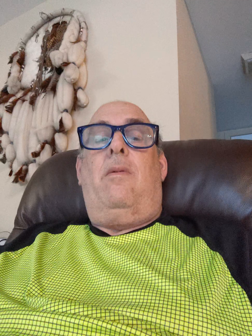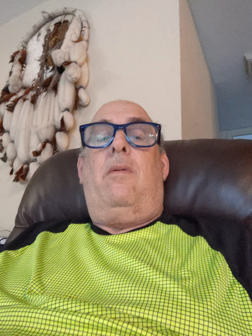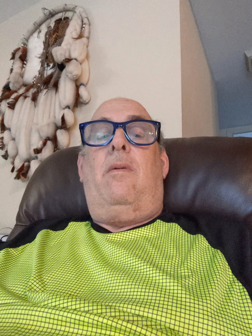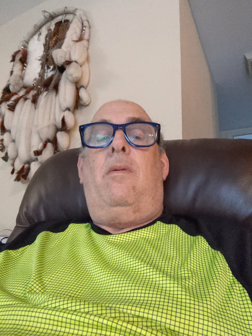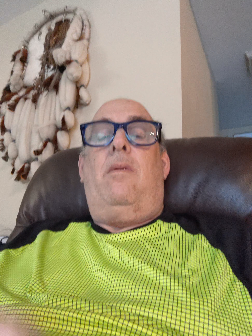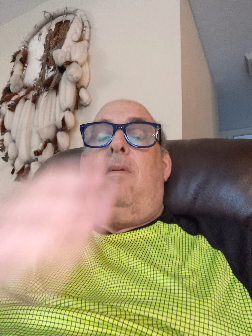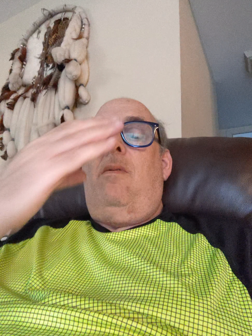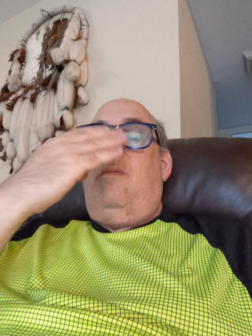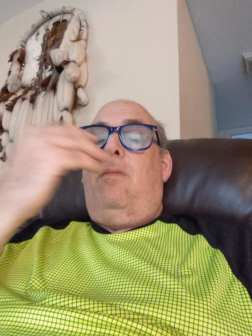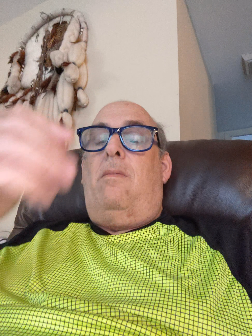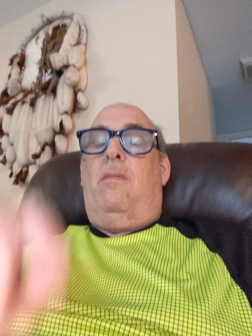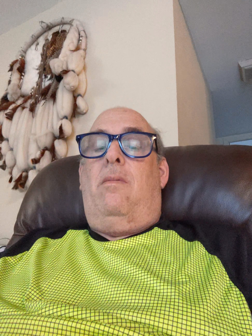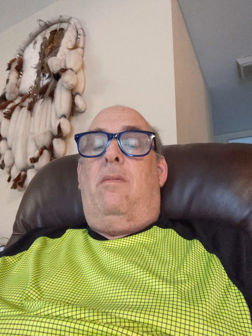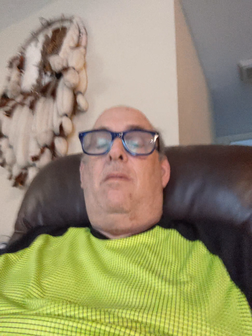wolf